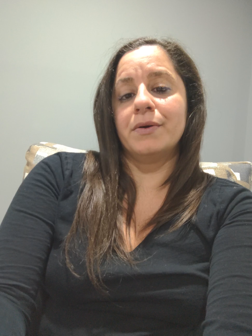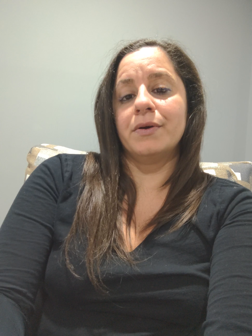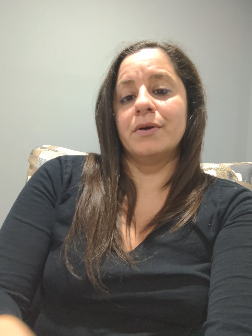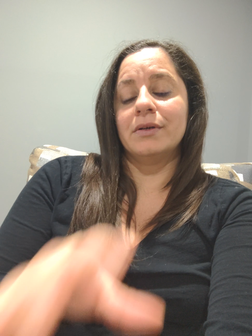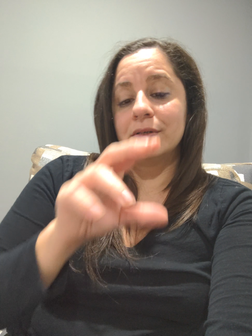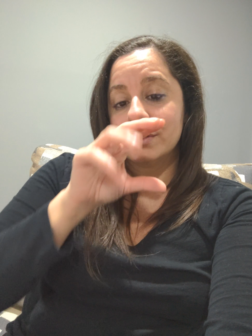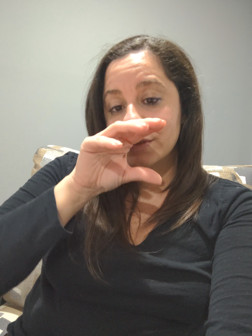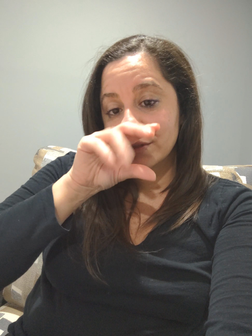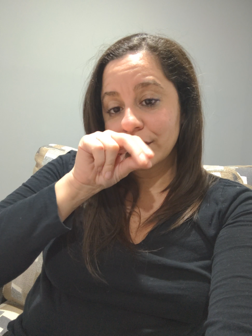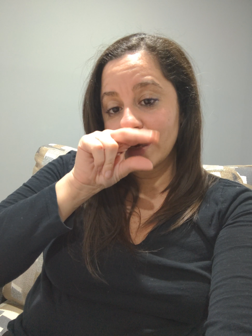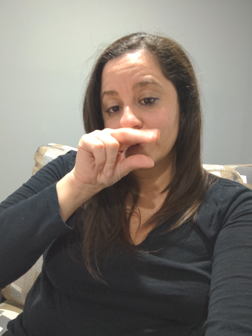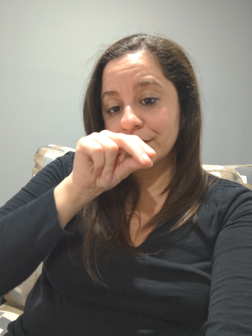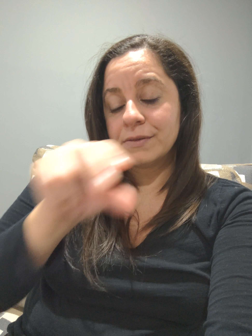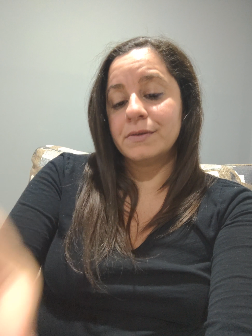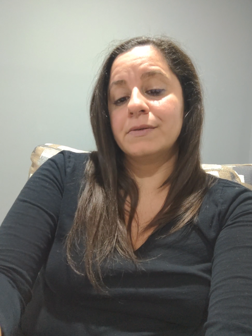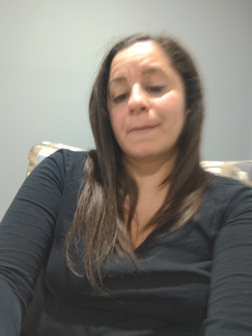duck